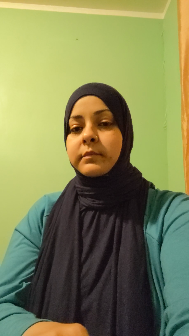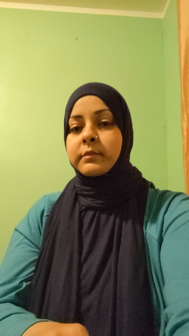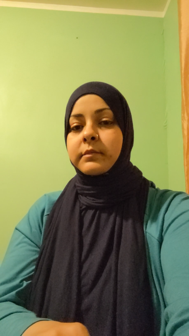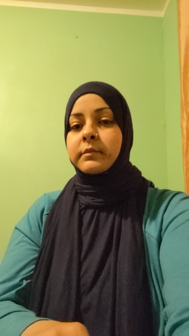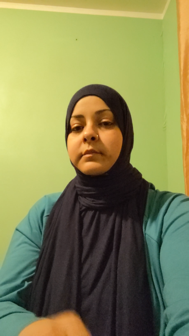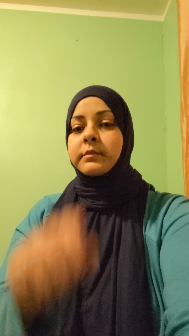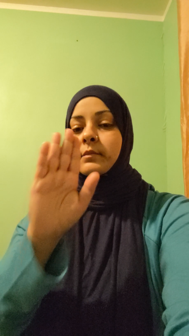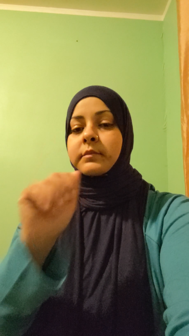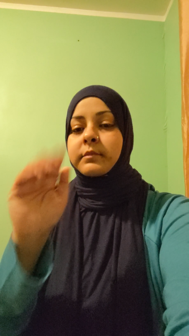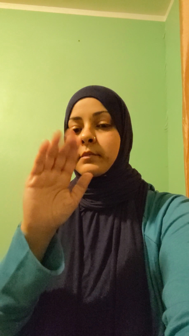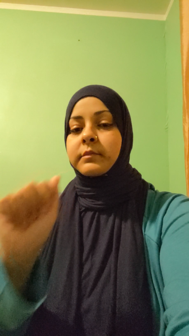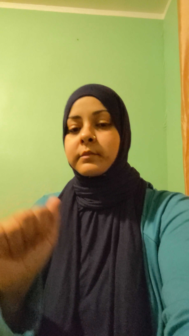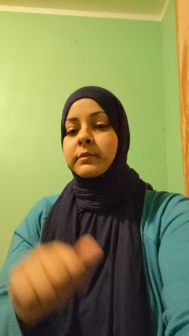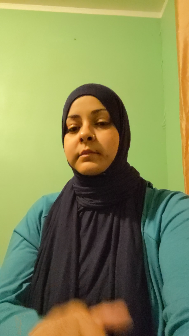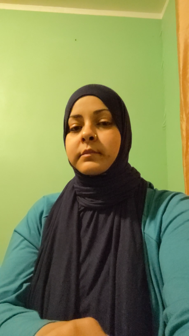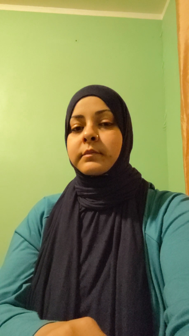baa baa